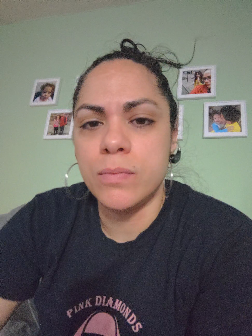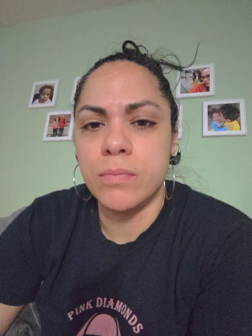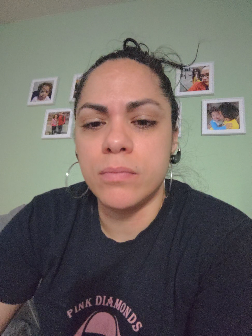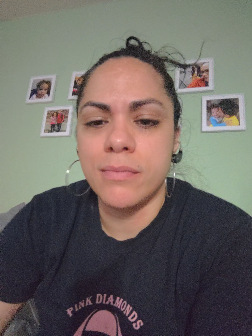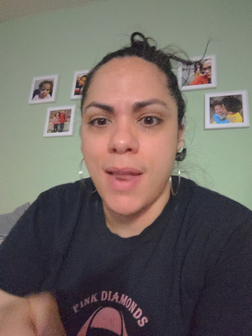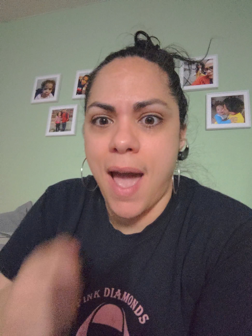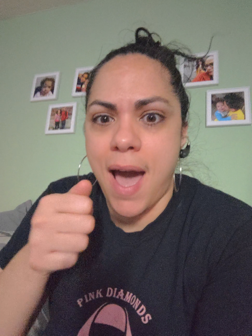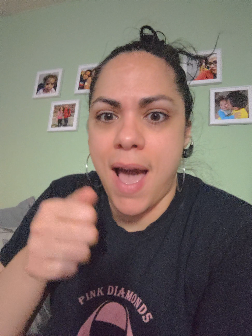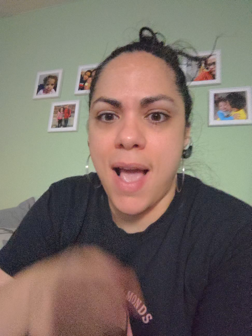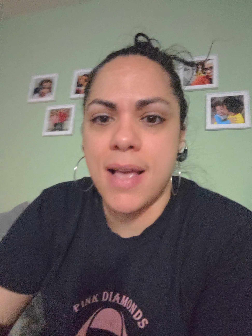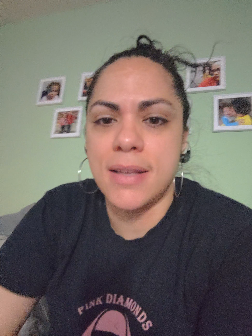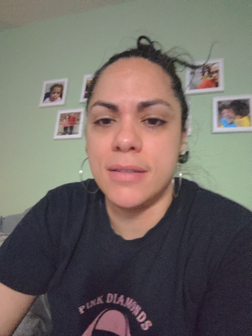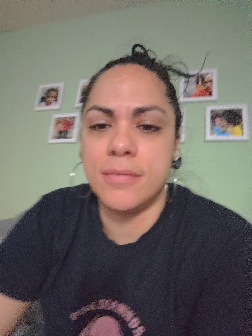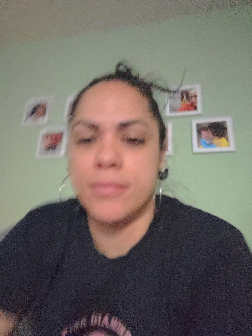hide